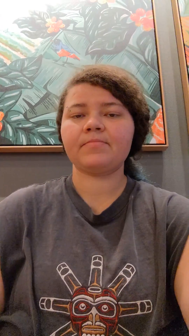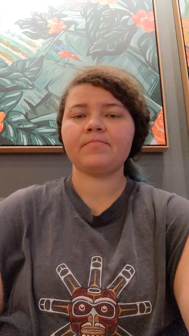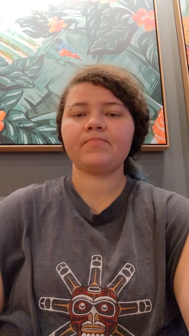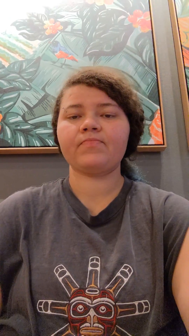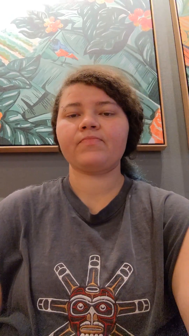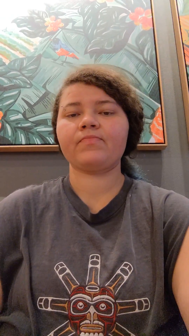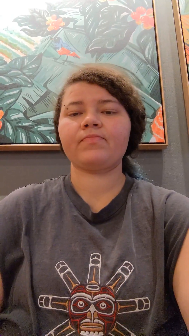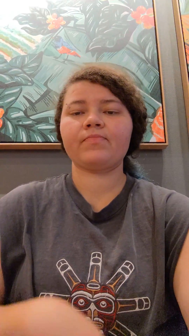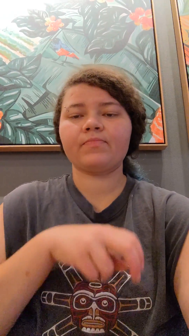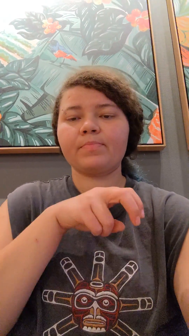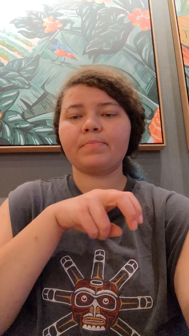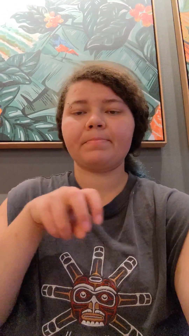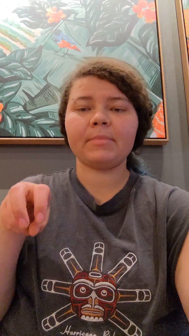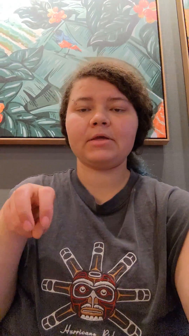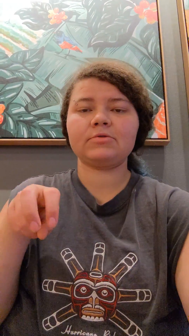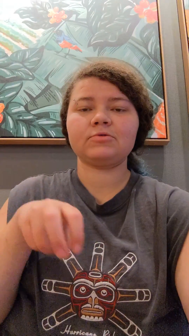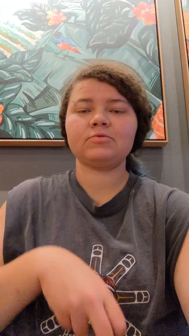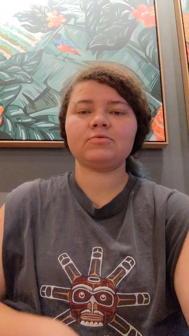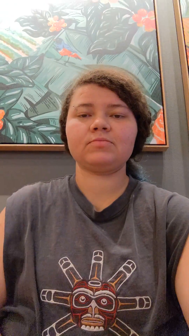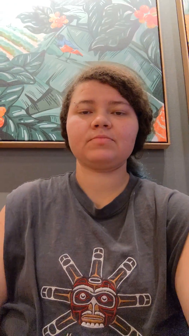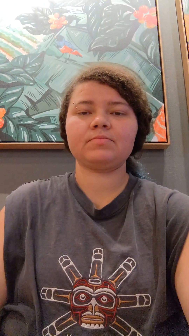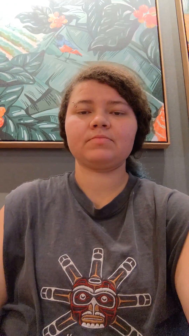bench